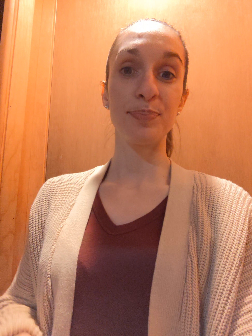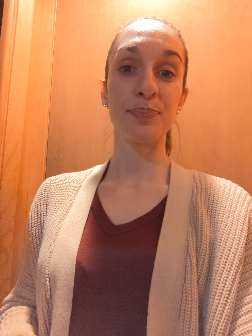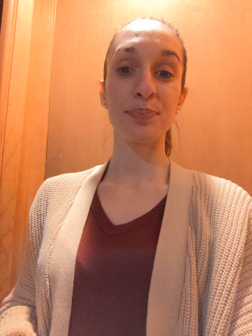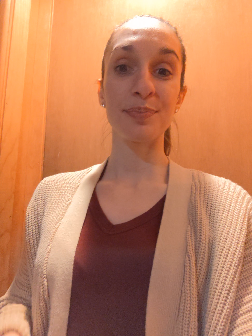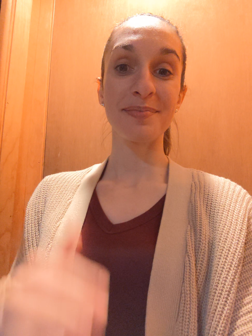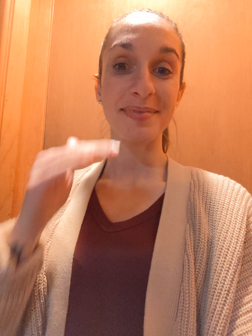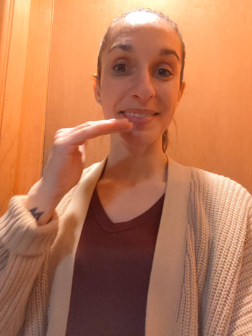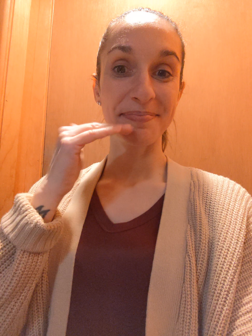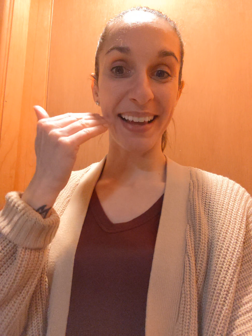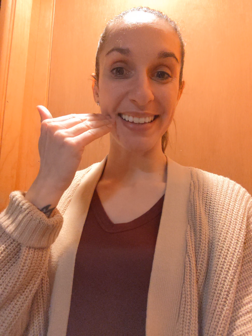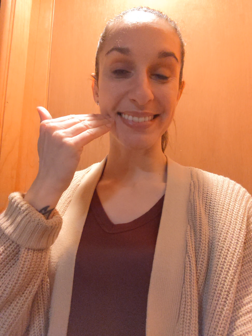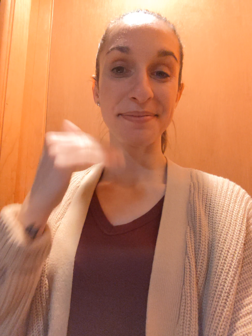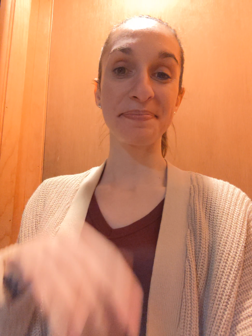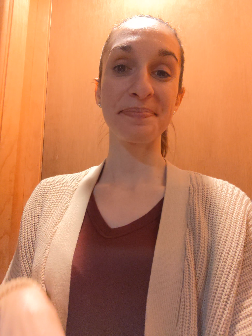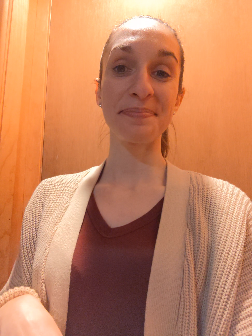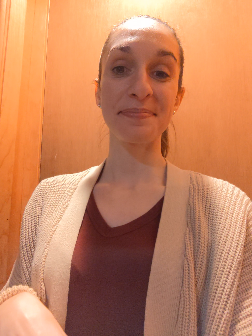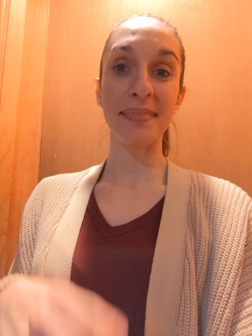smile